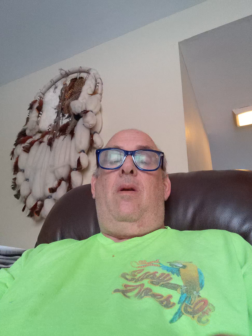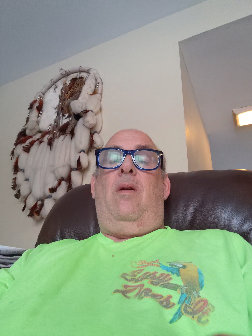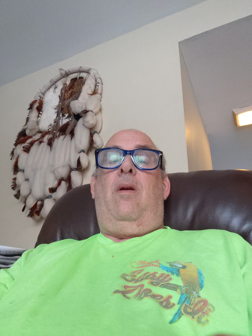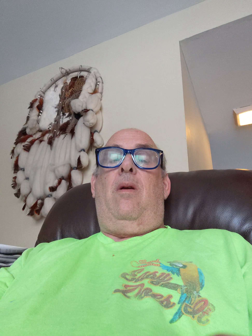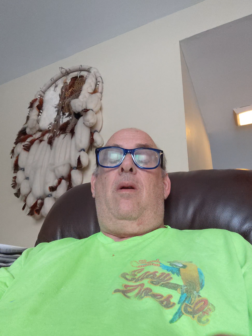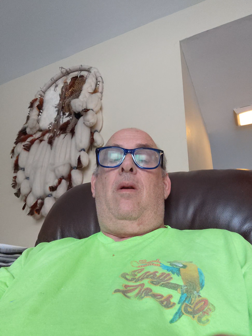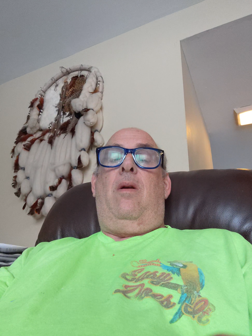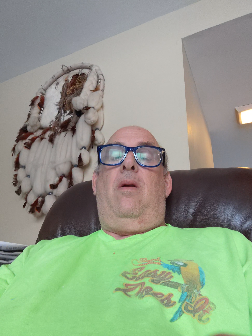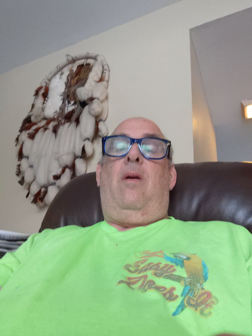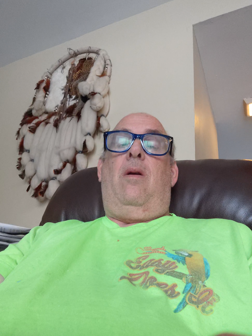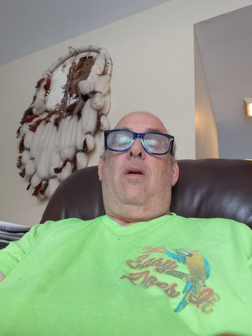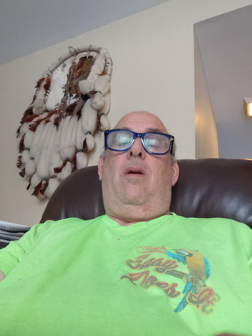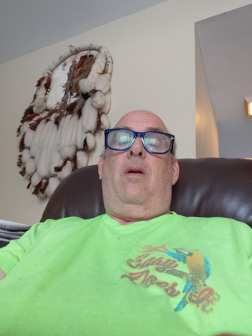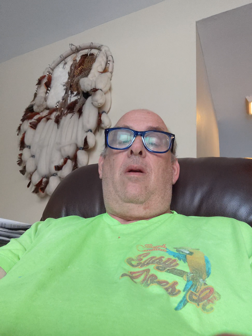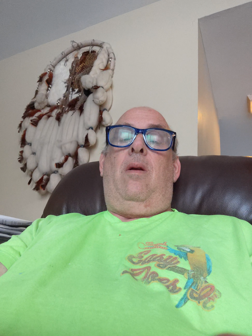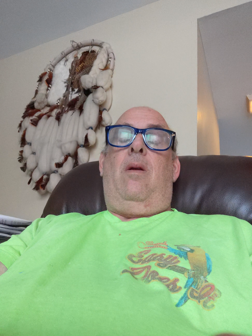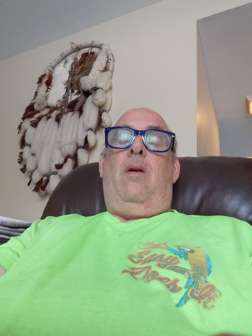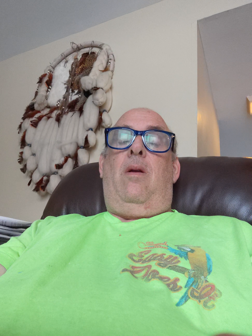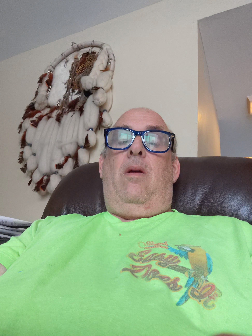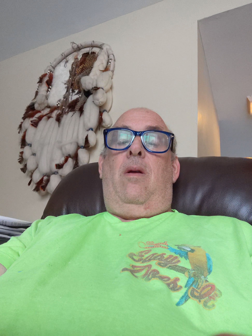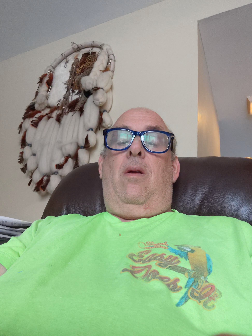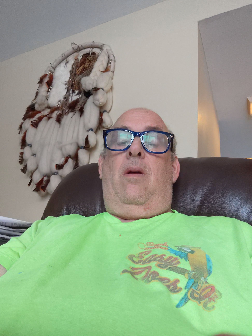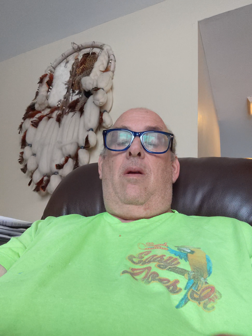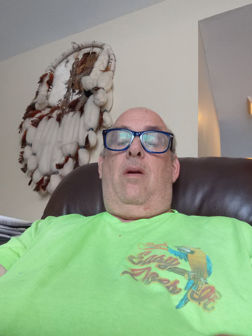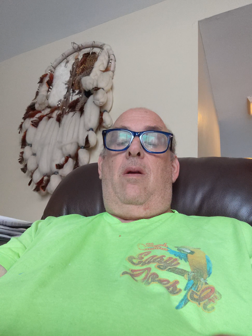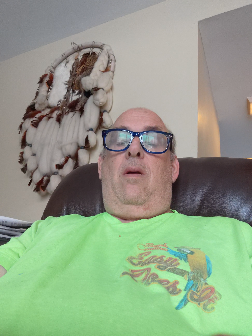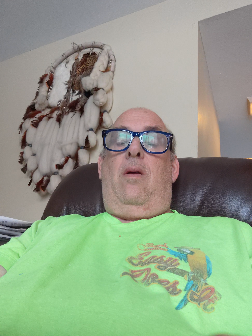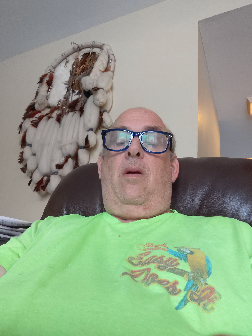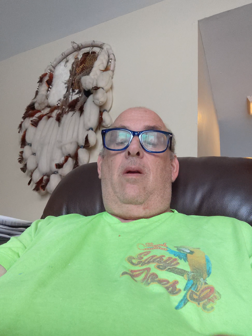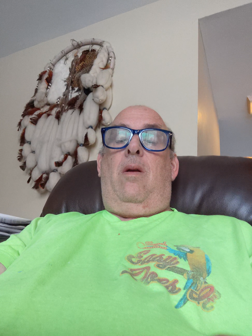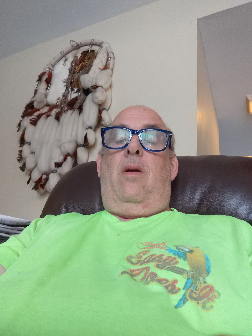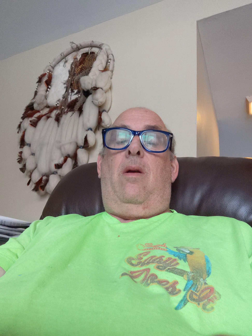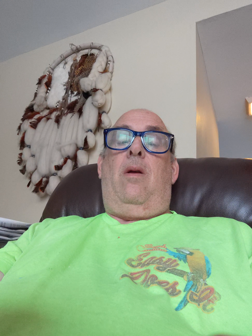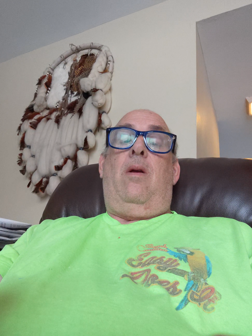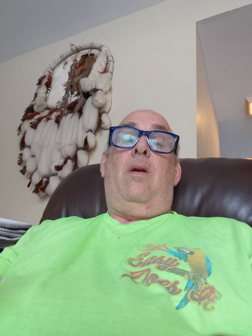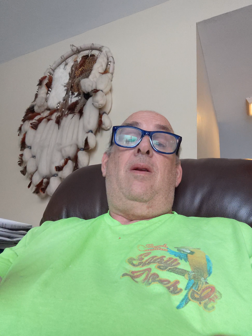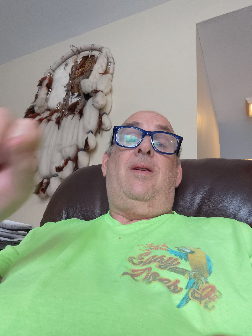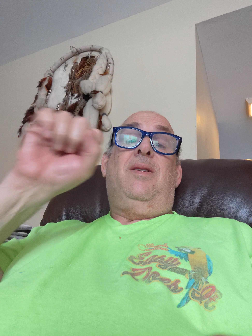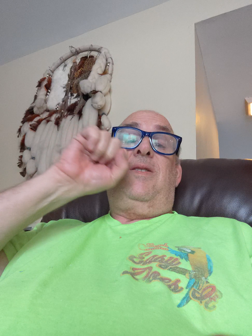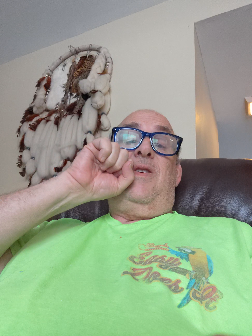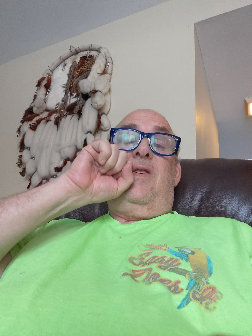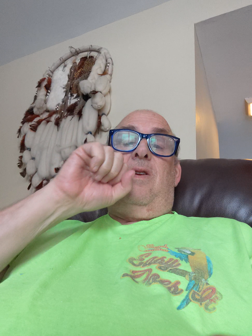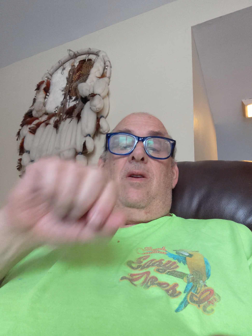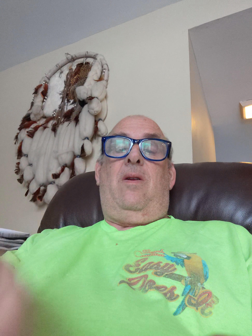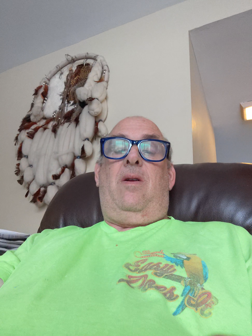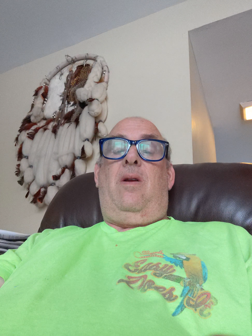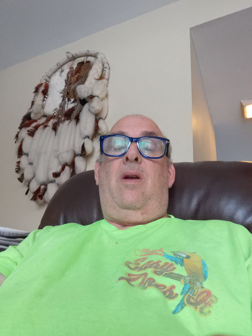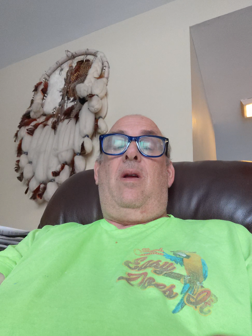carrot